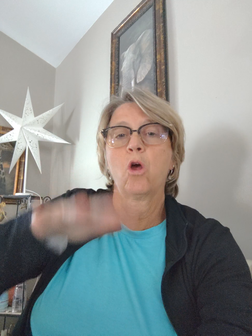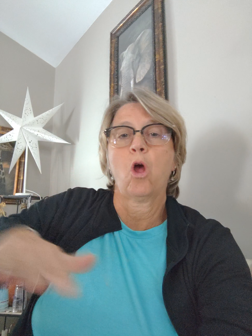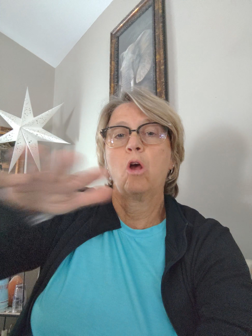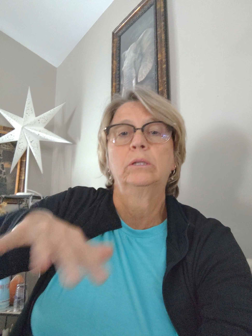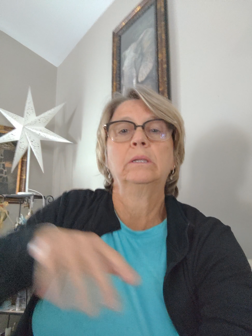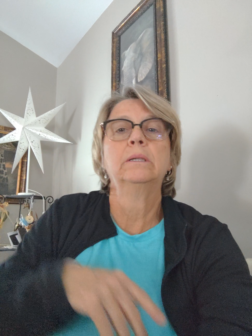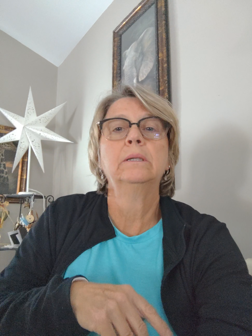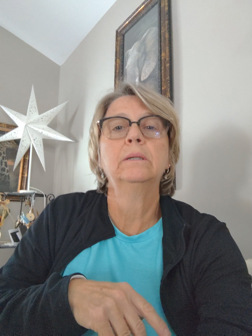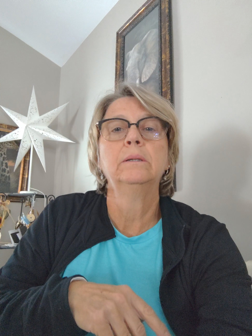backyard